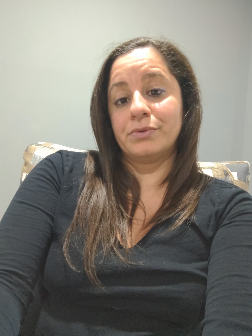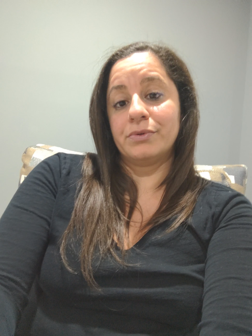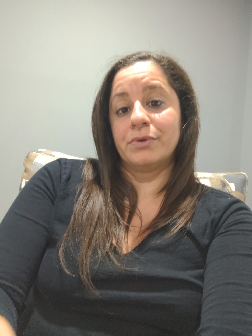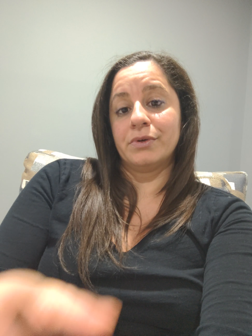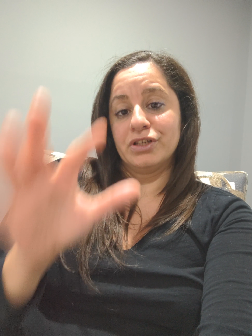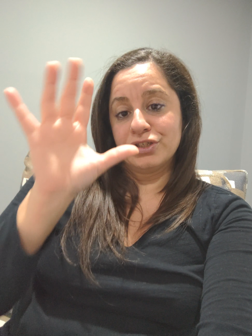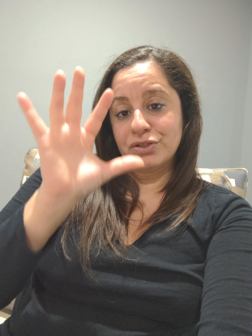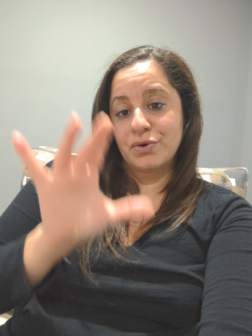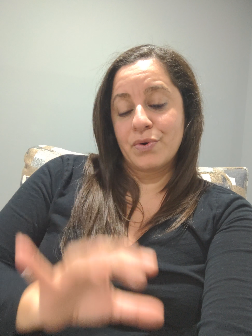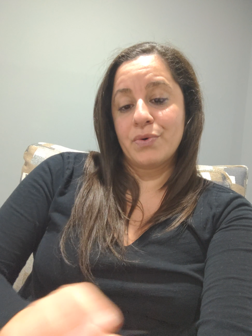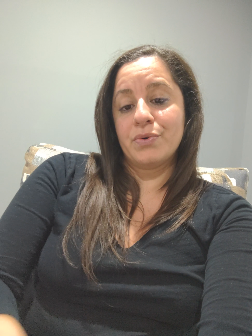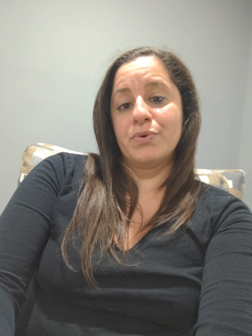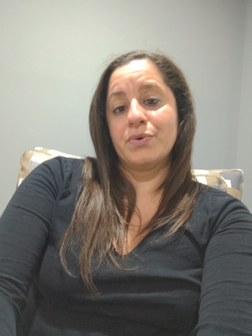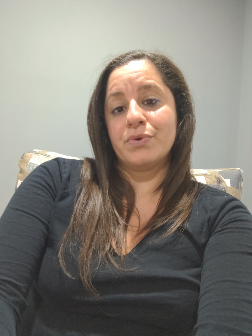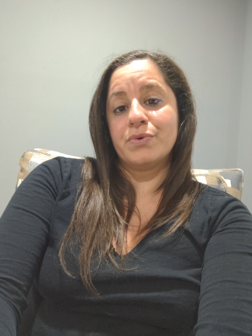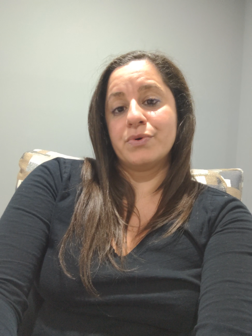snow